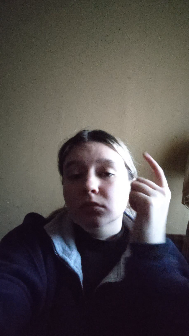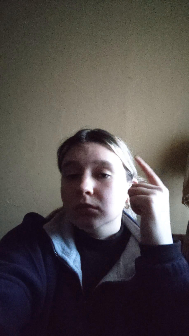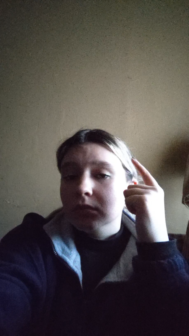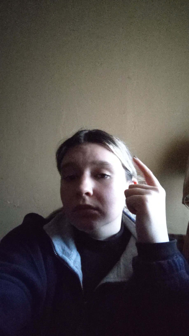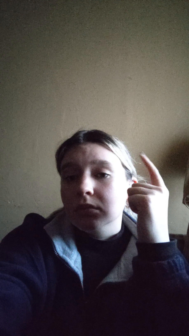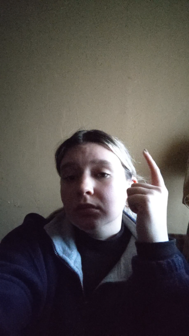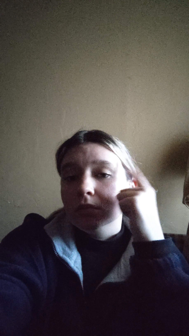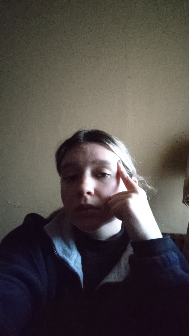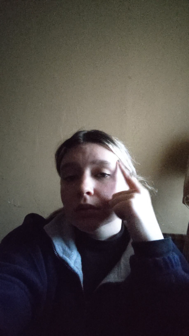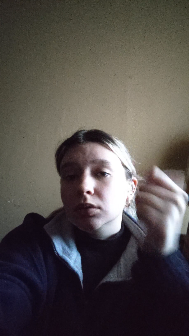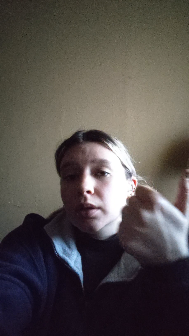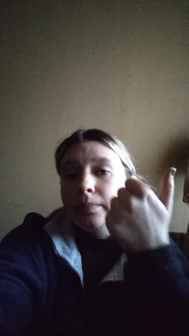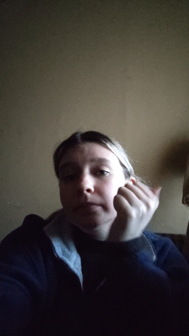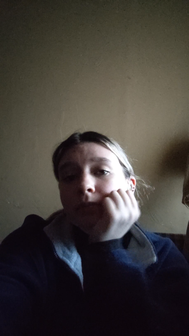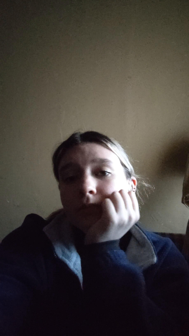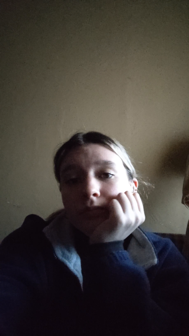dime